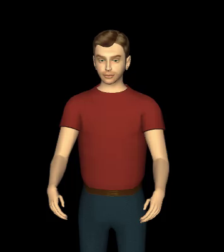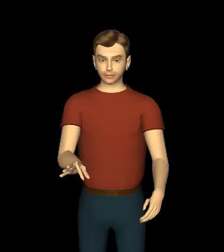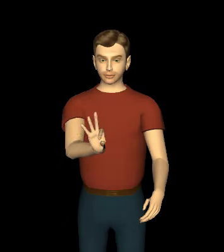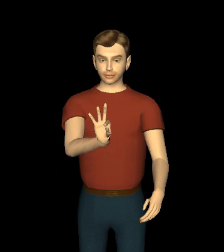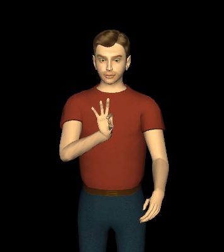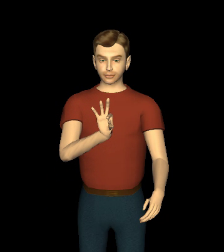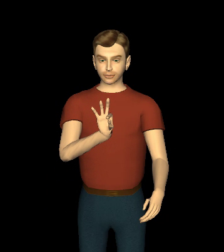دعوة